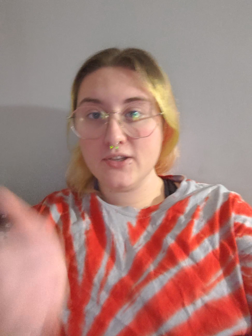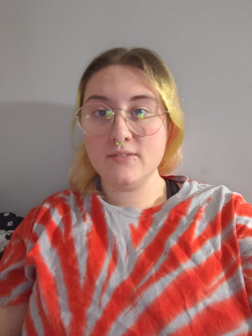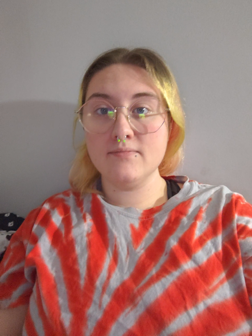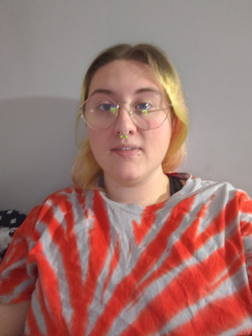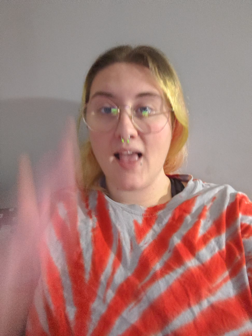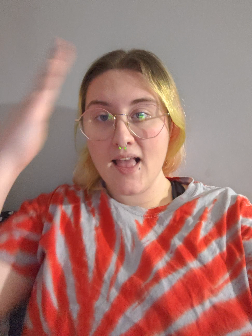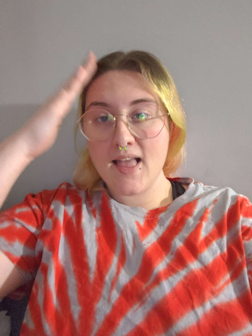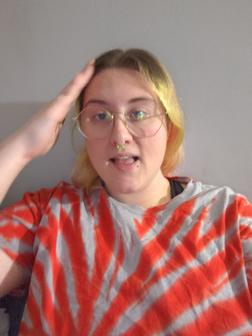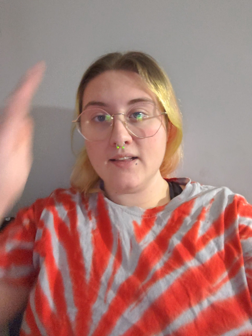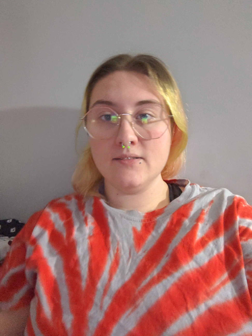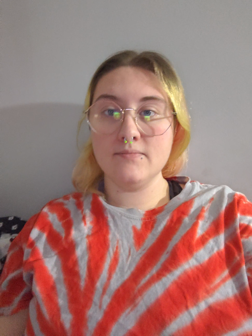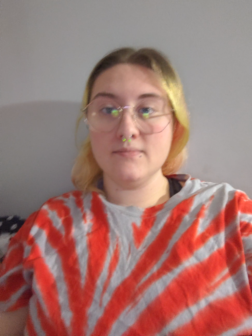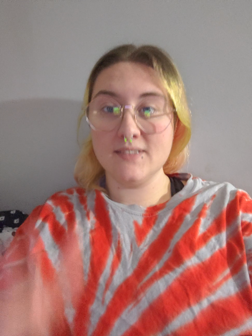hat